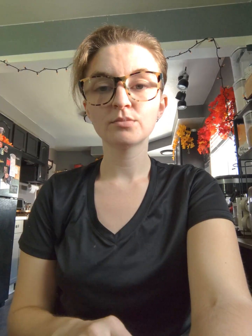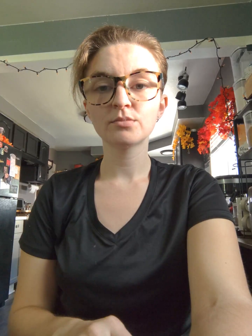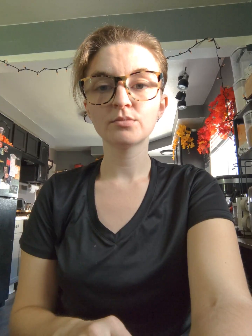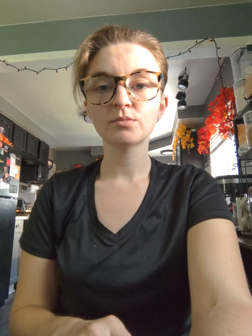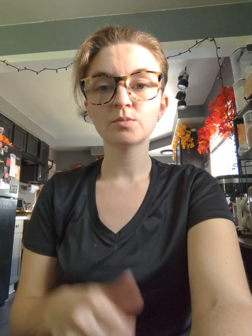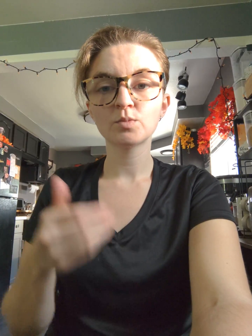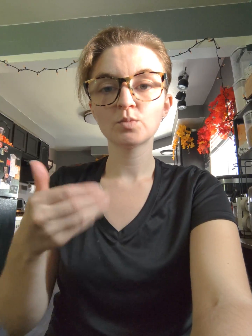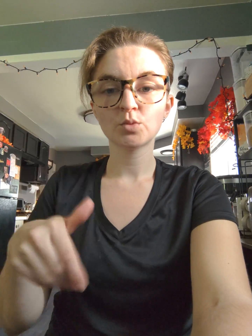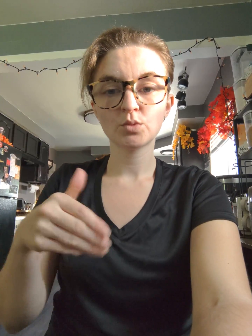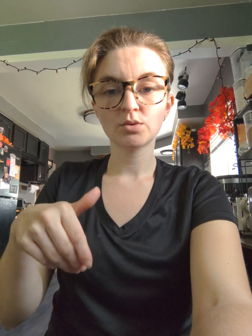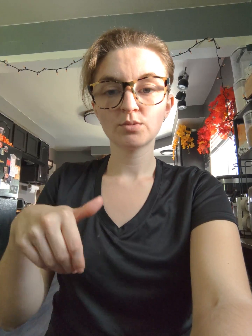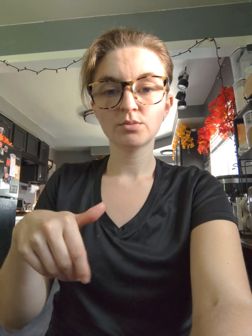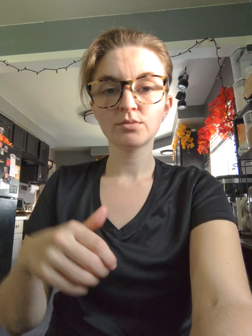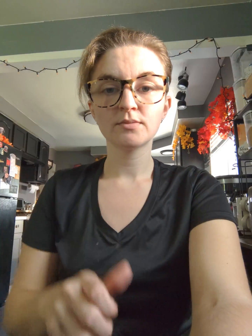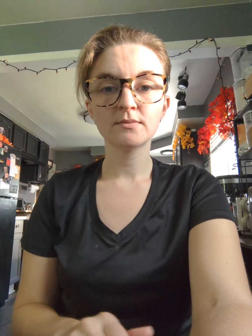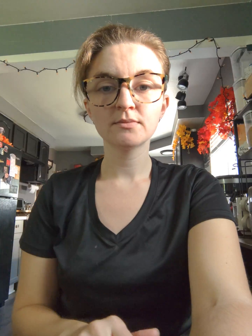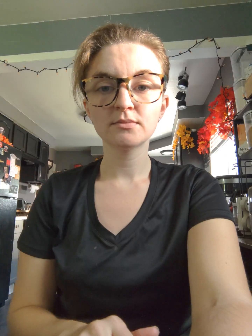shorts